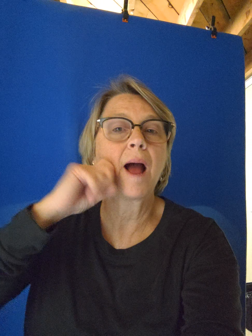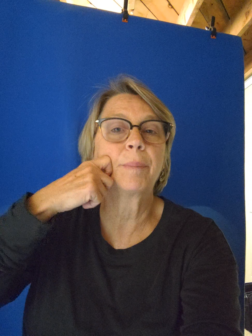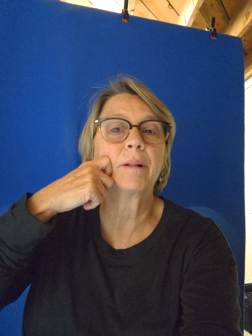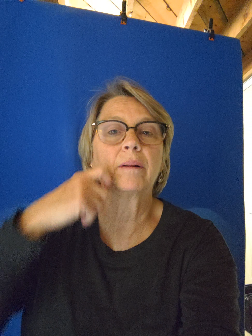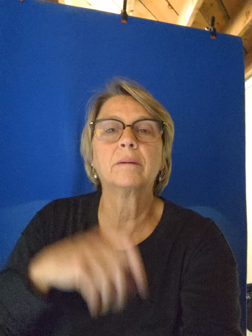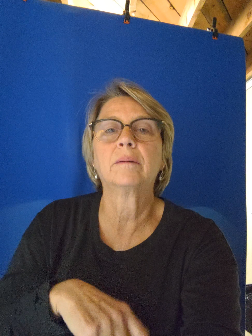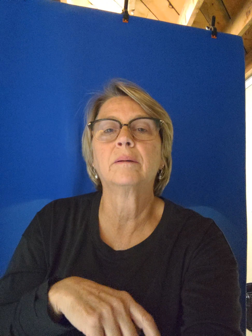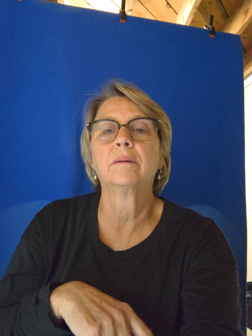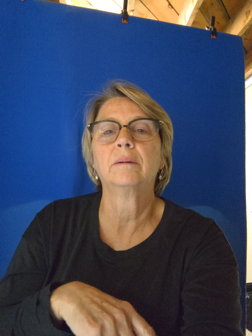apple